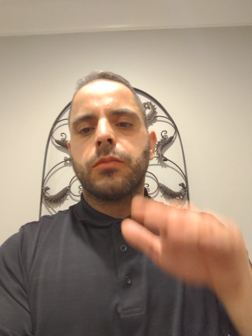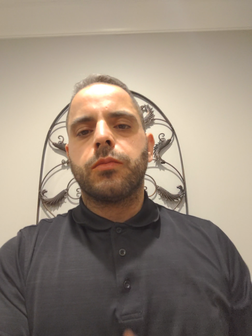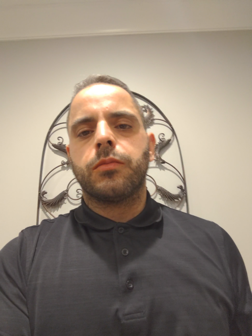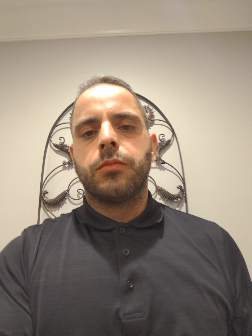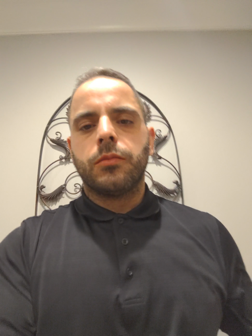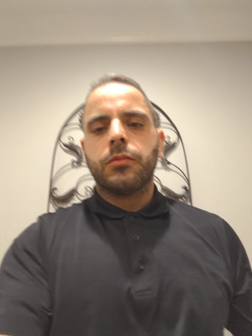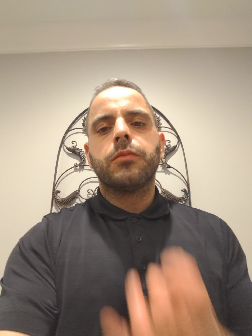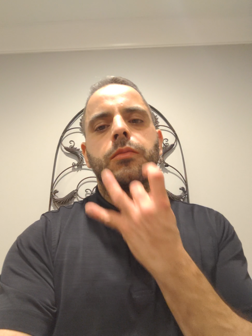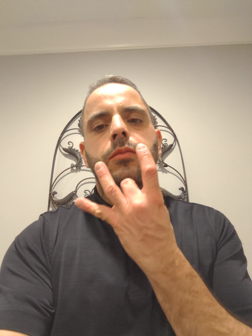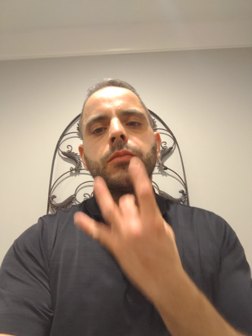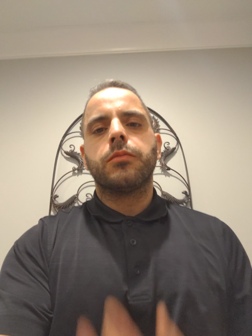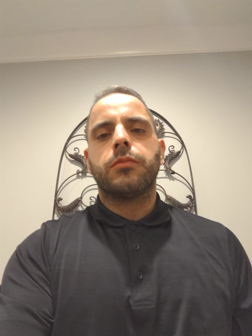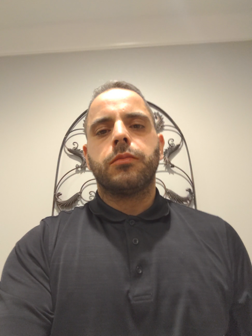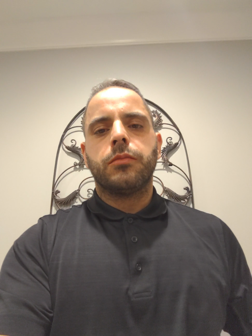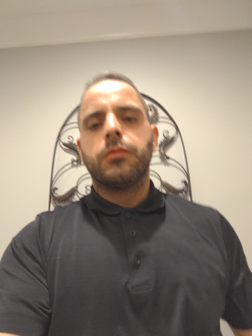lamp